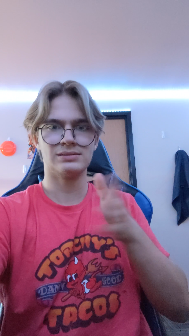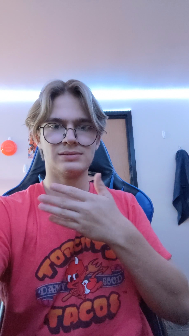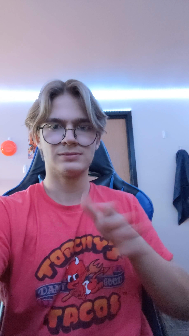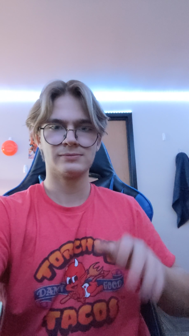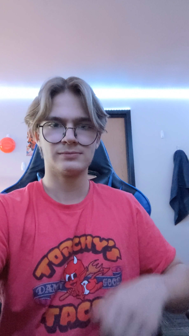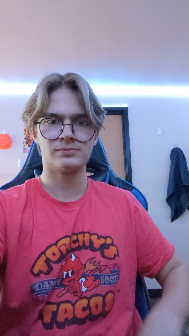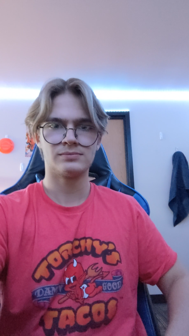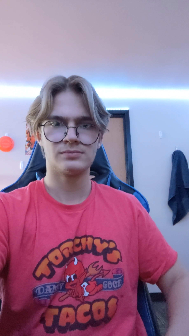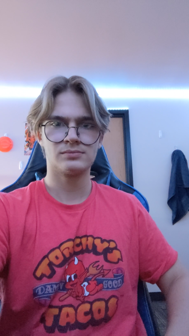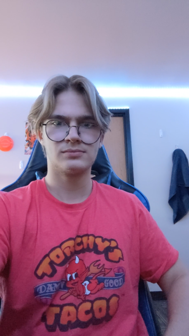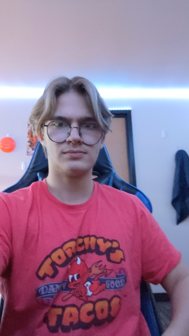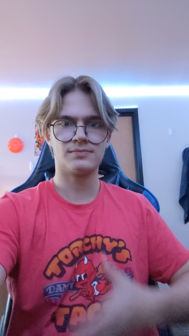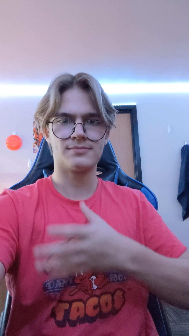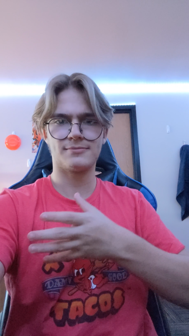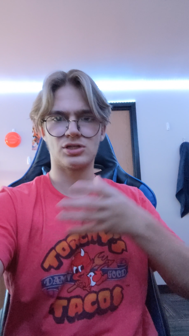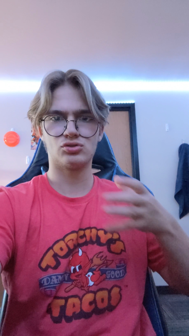much